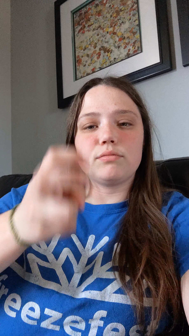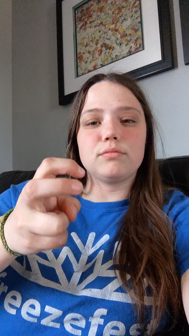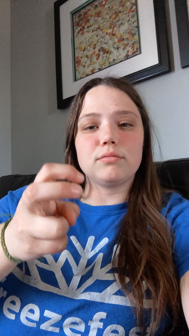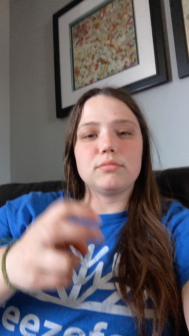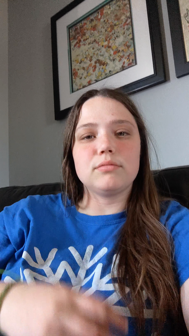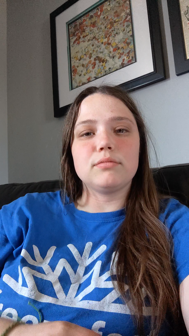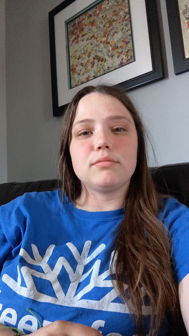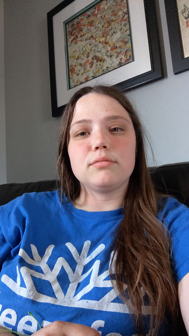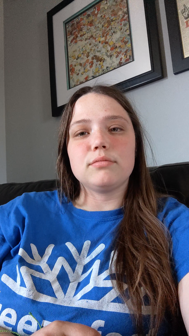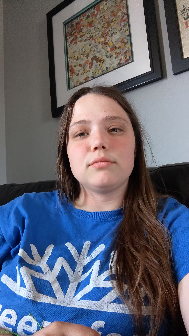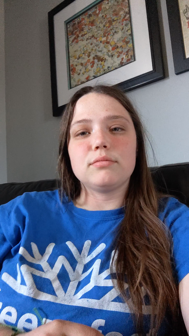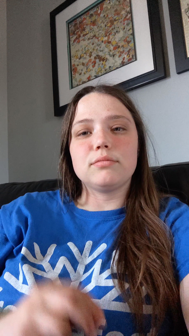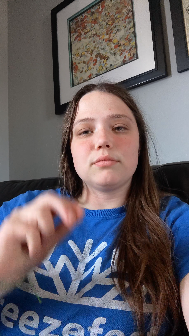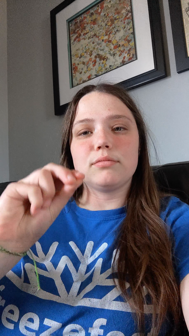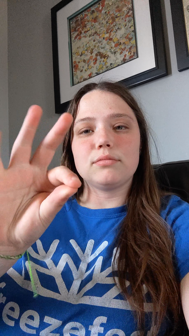of